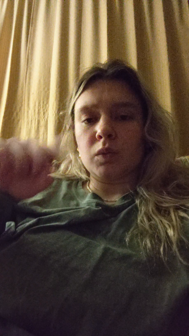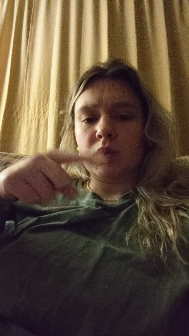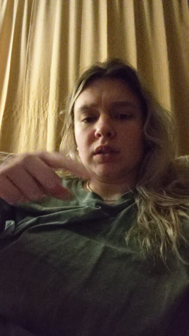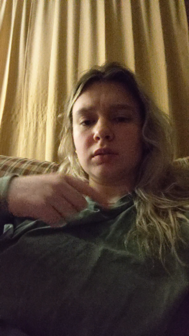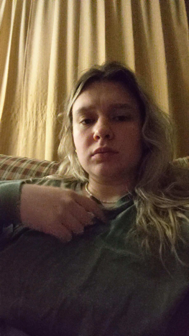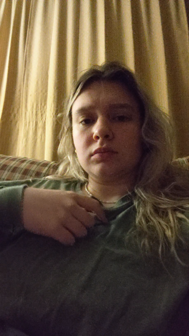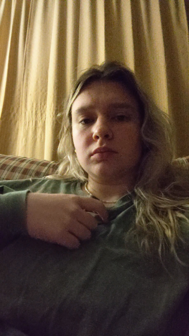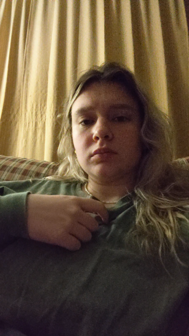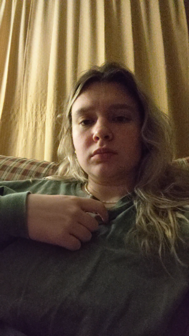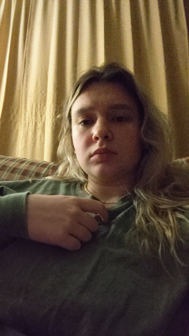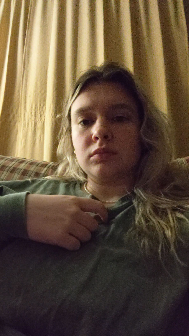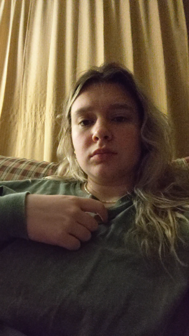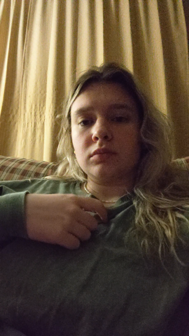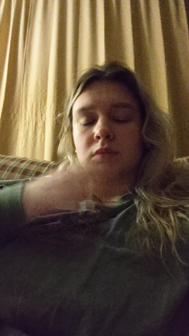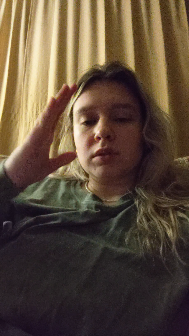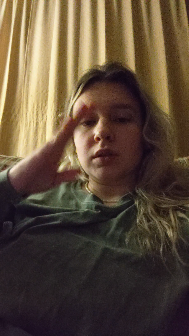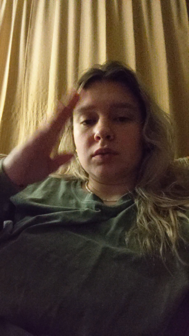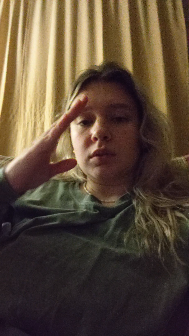downtown